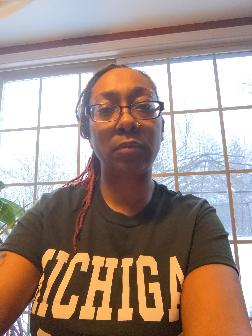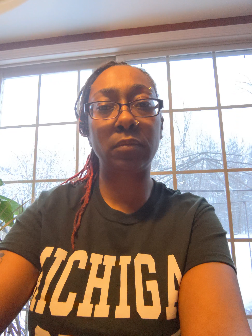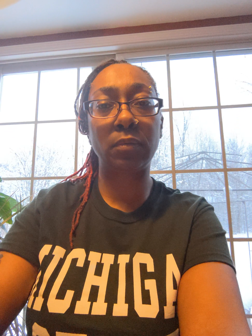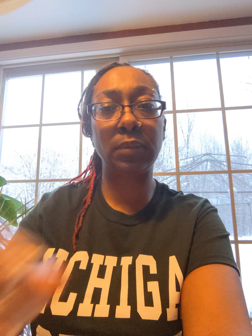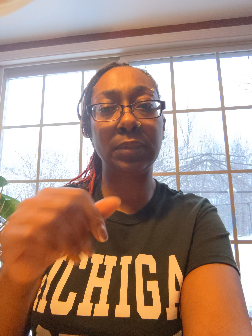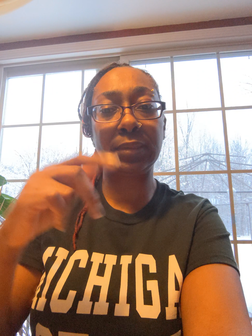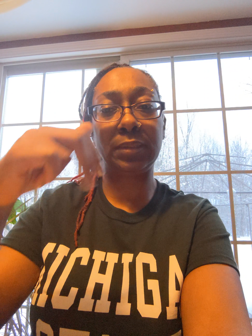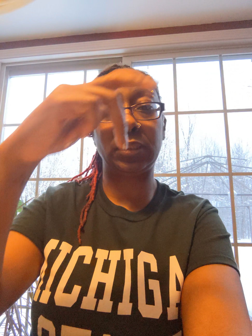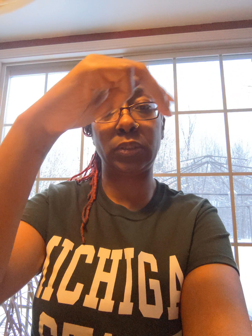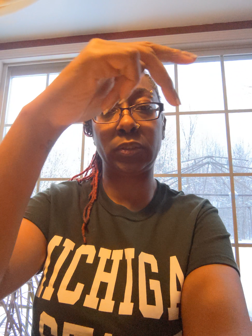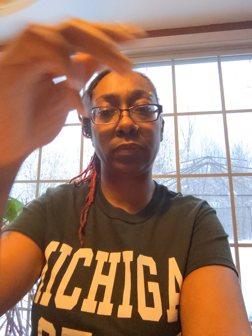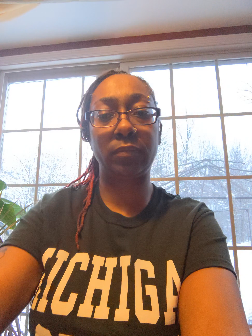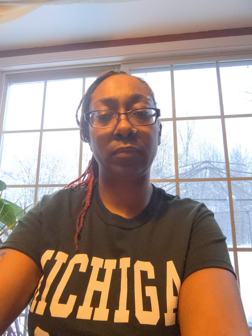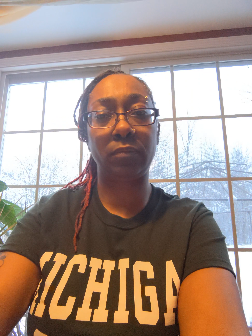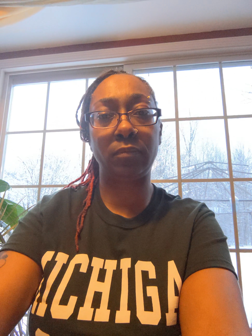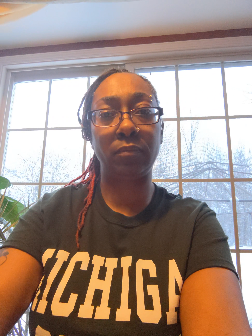stairs